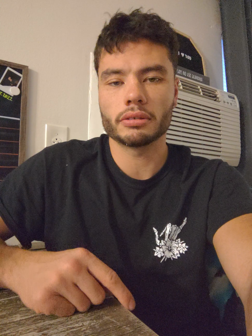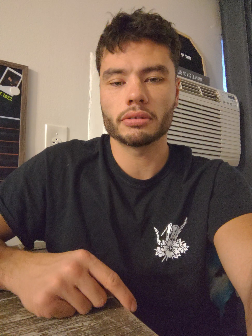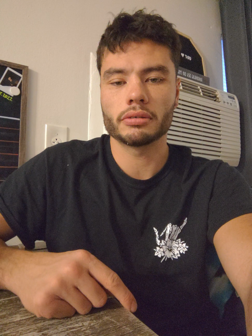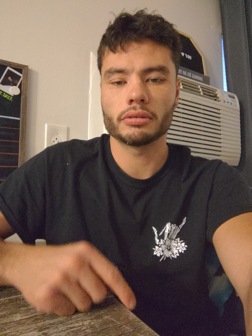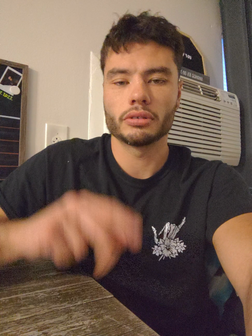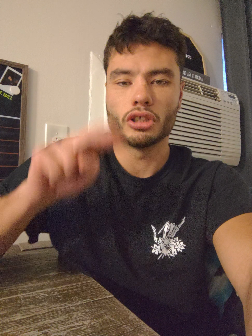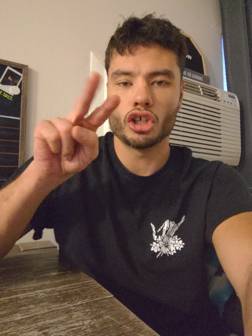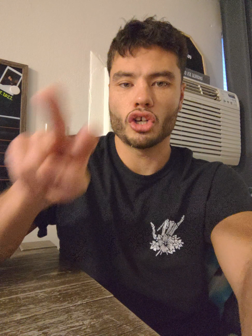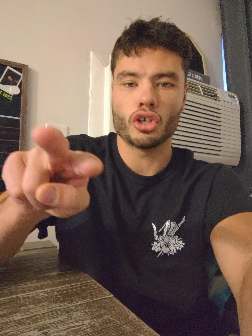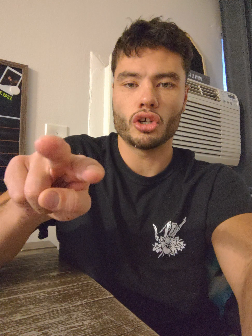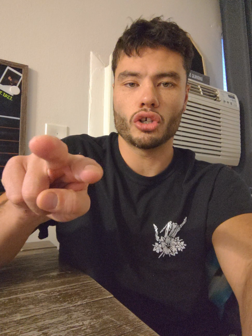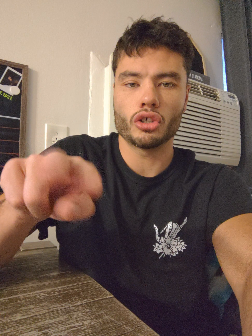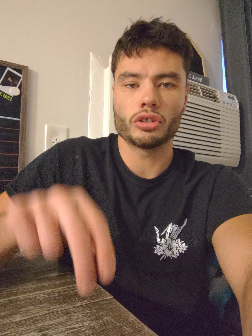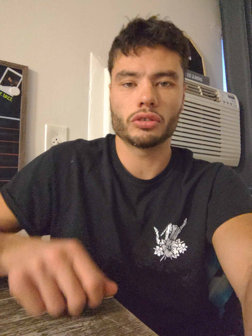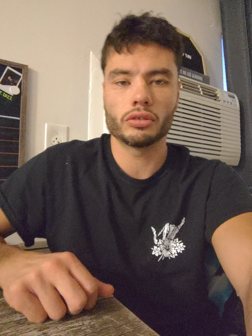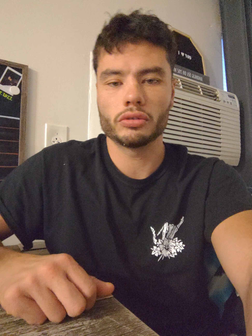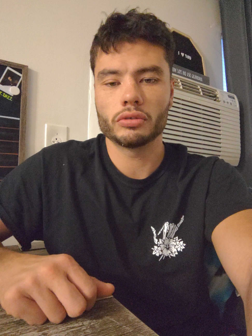look